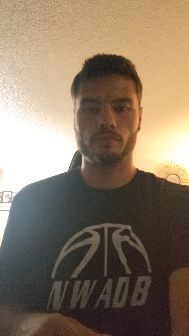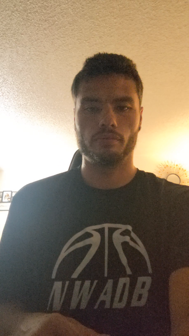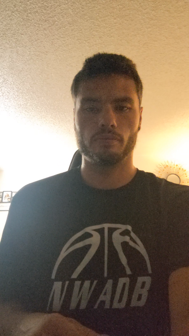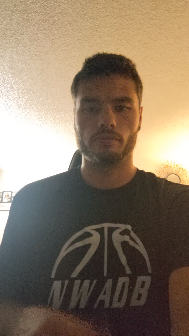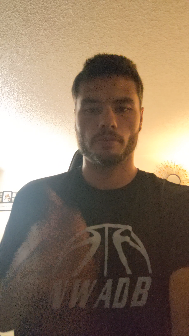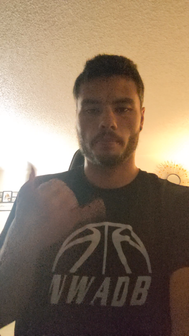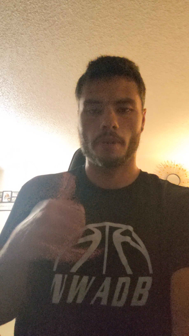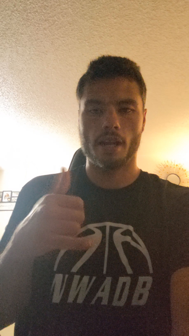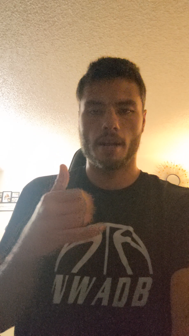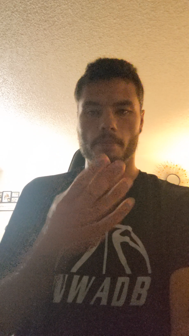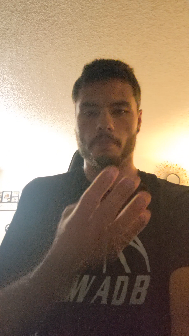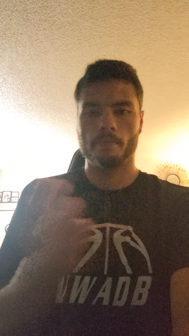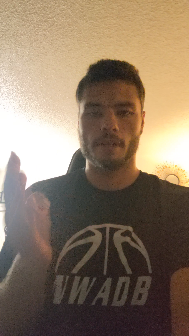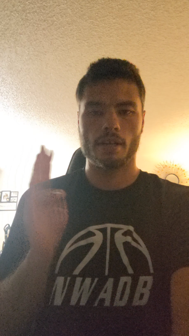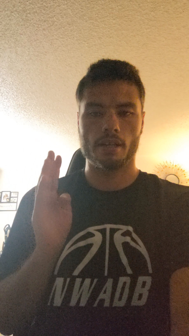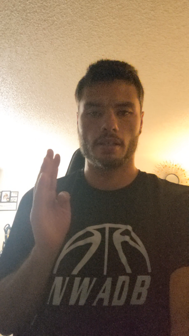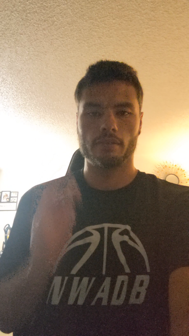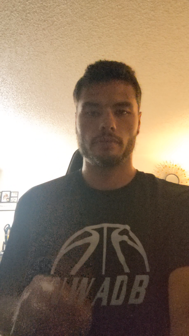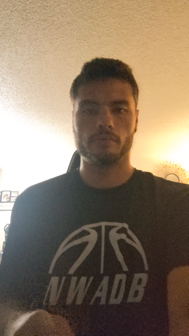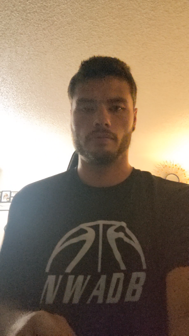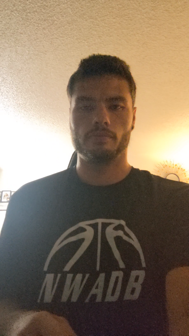playpen